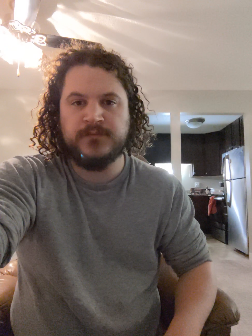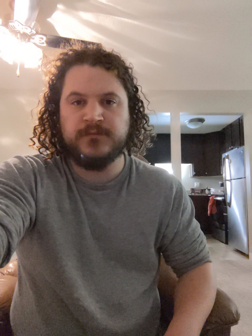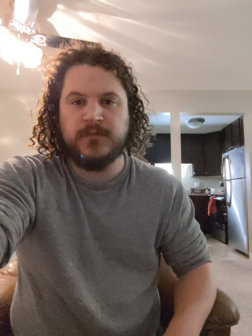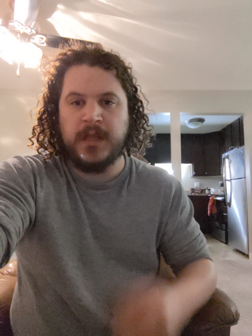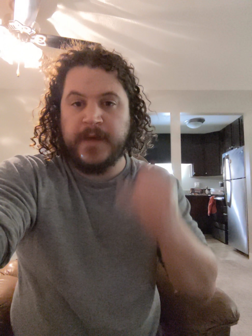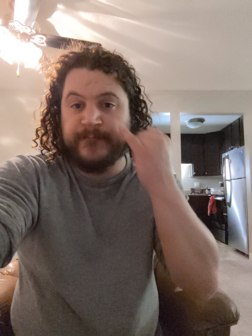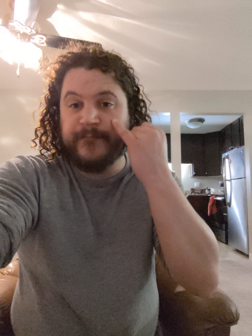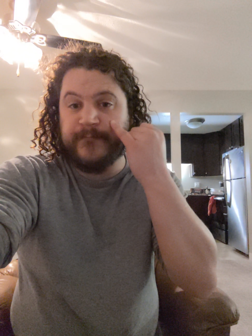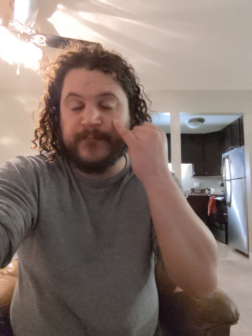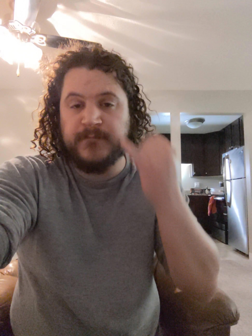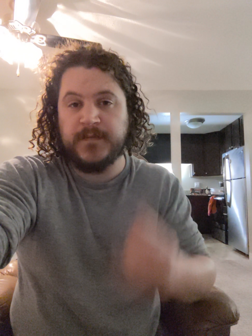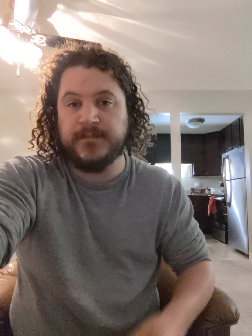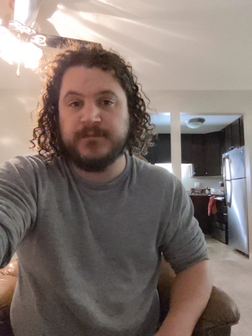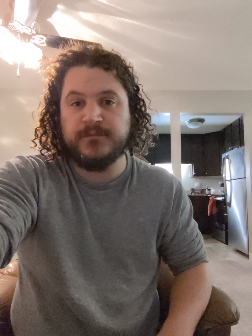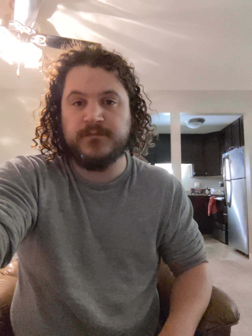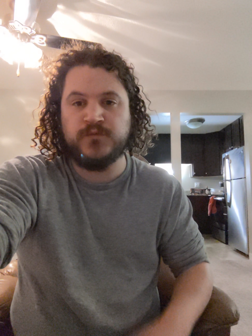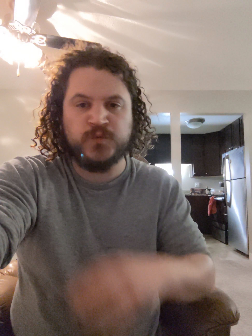if